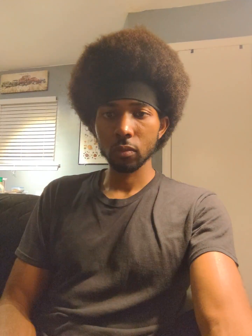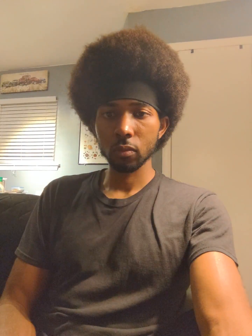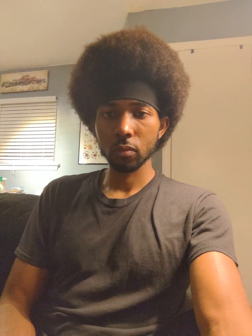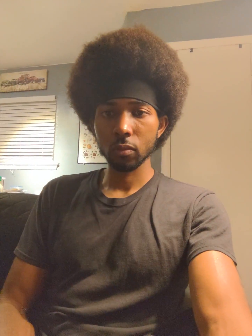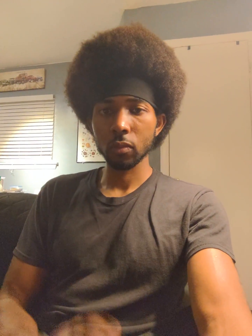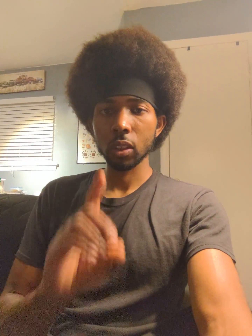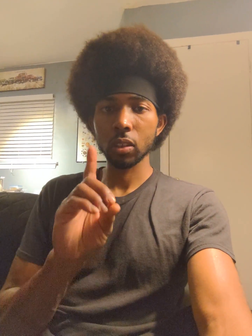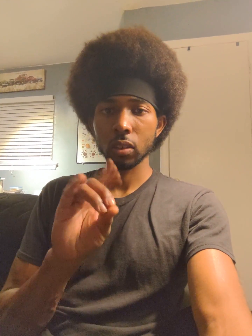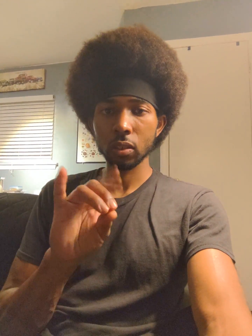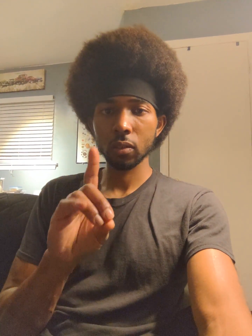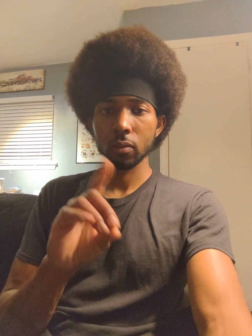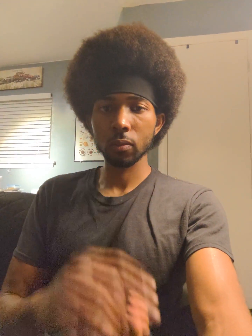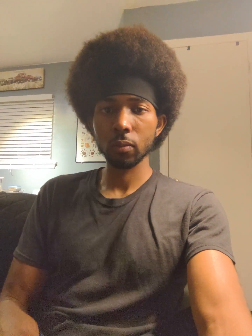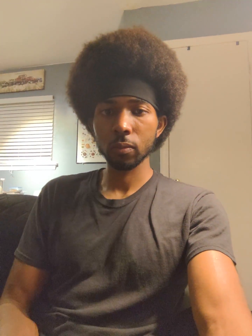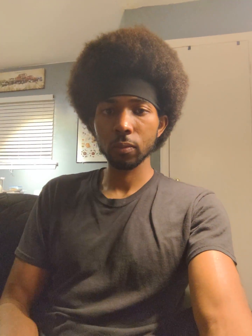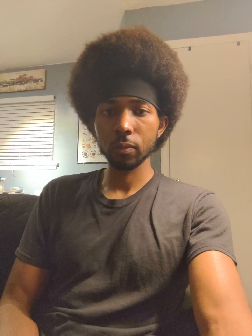did